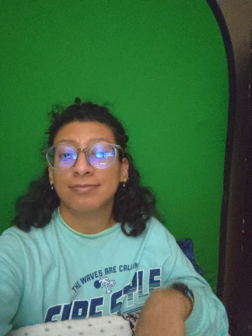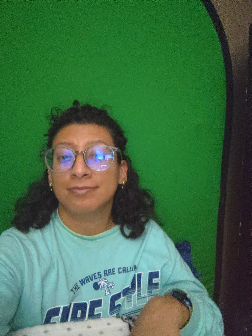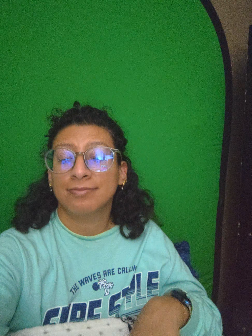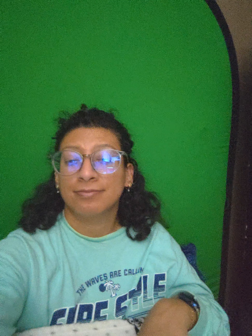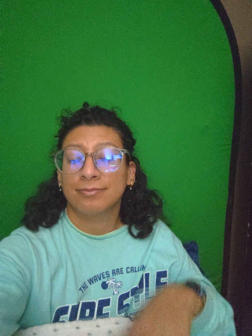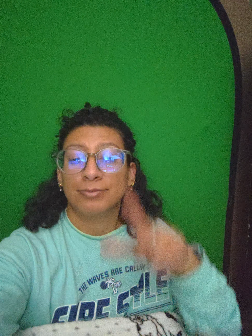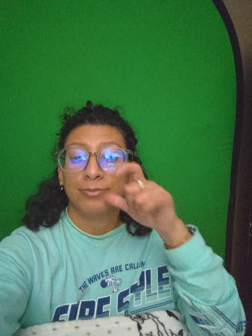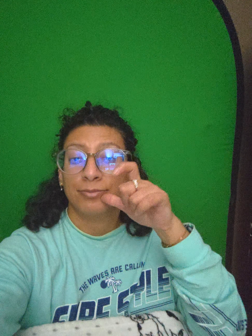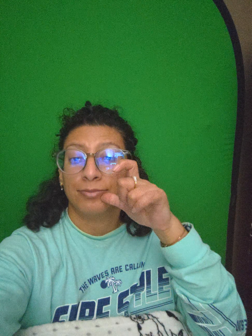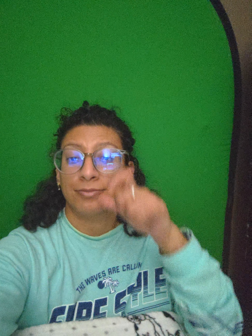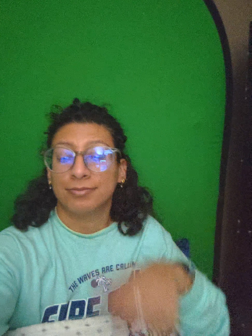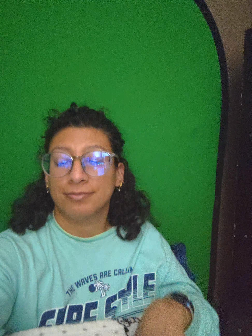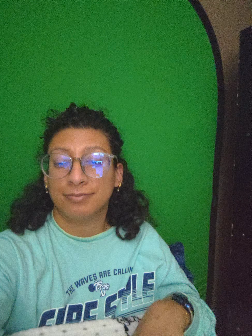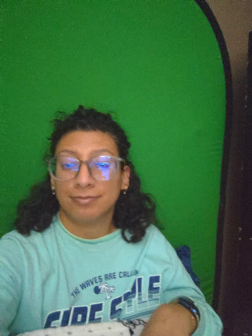who